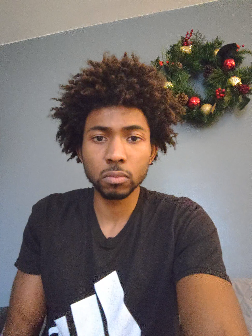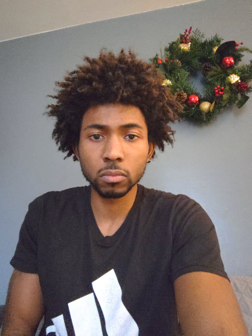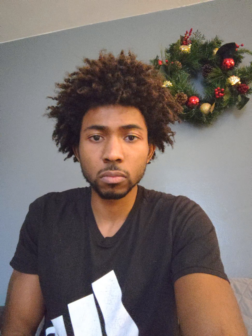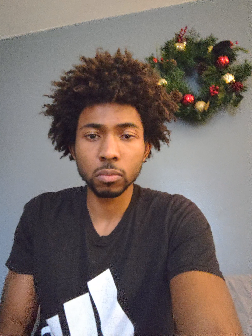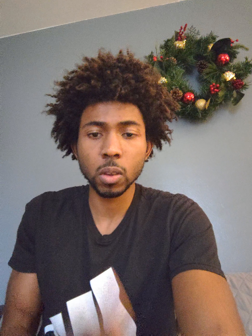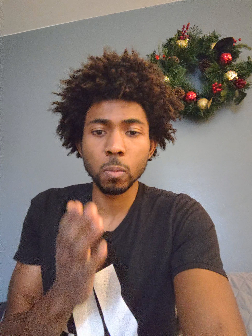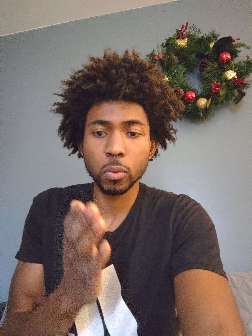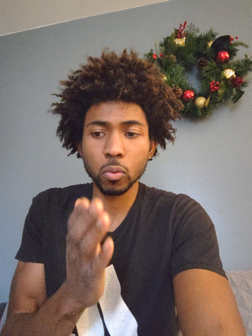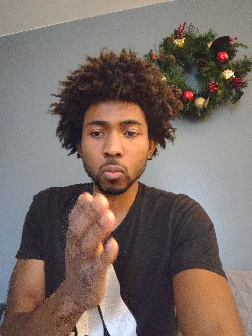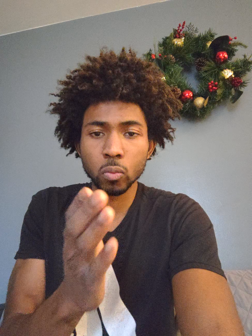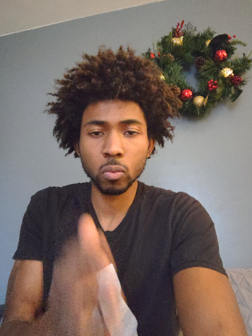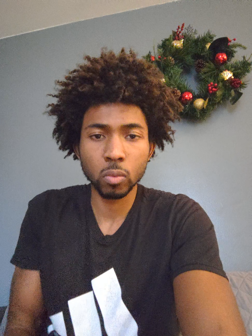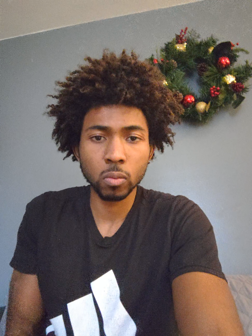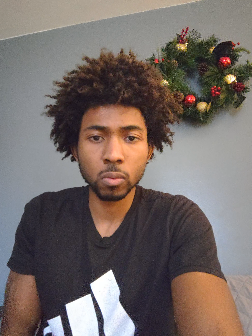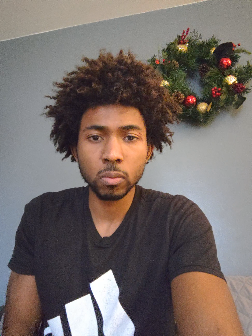boat